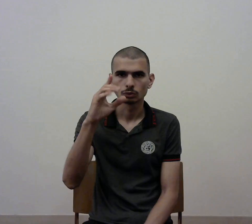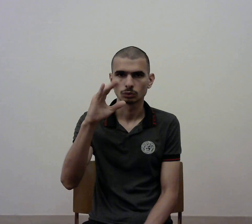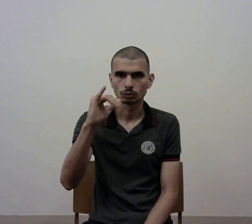su